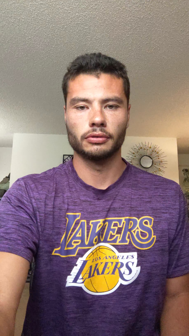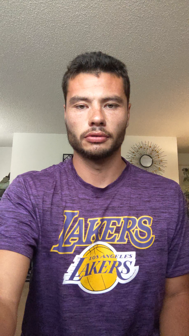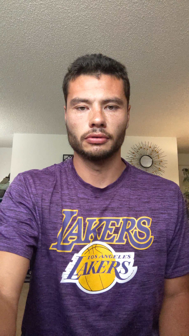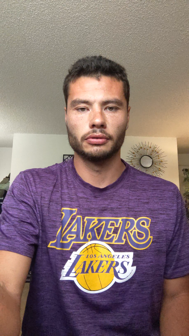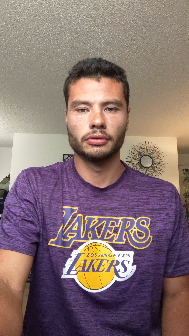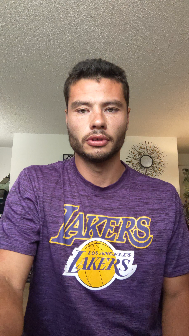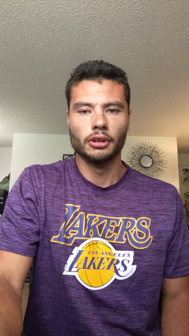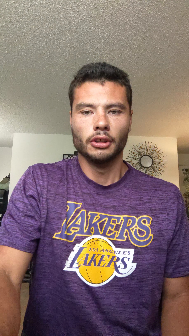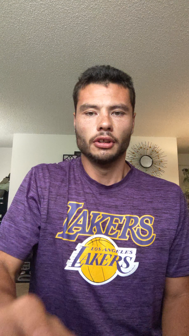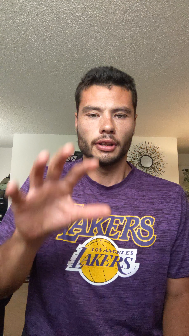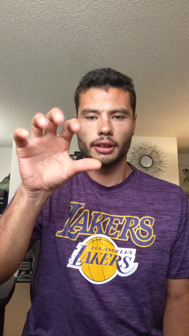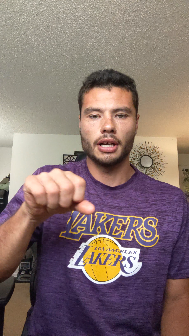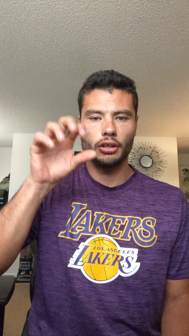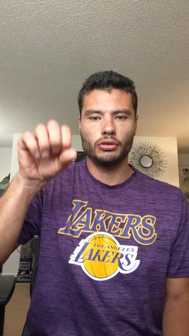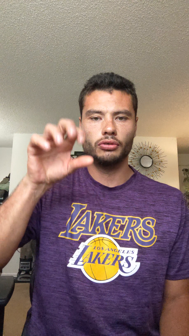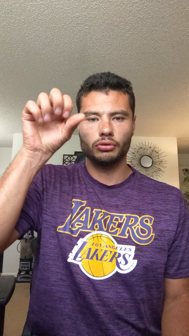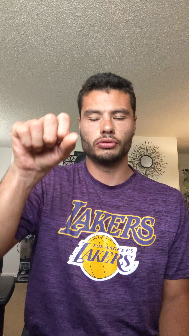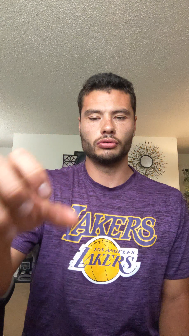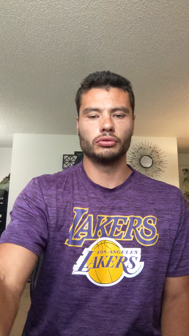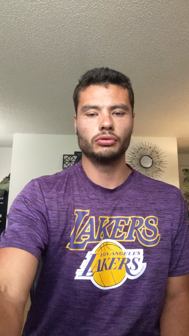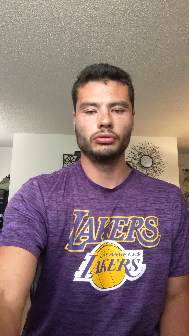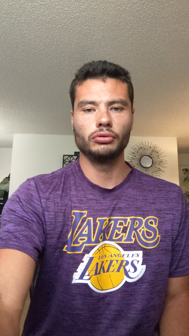ladder